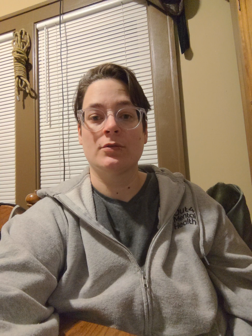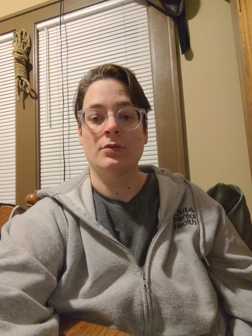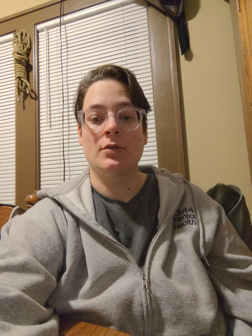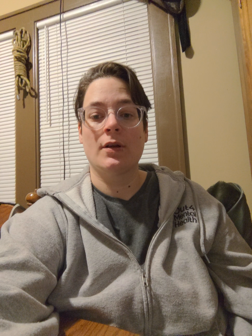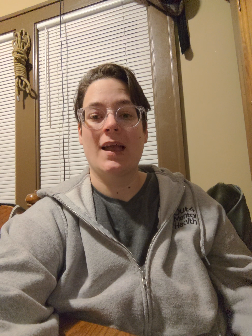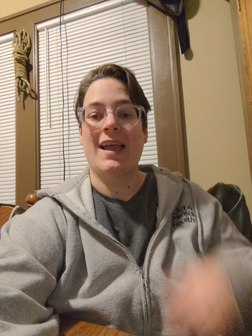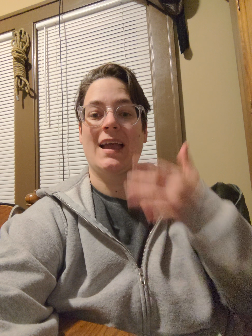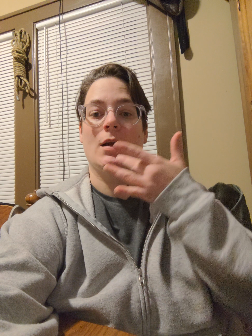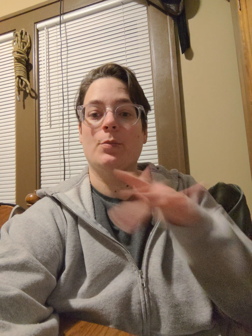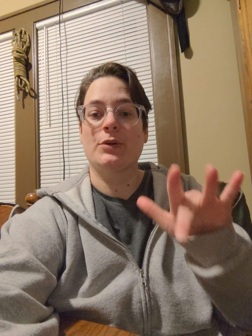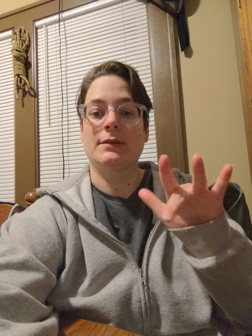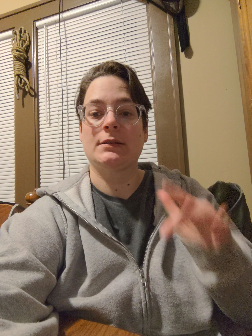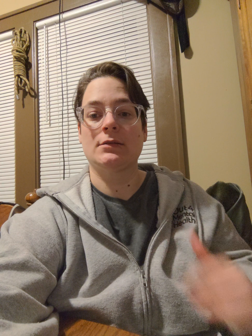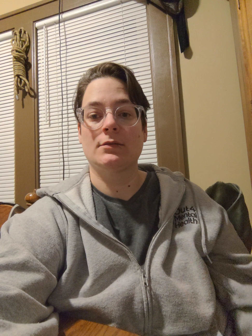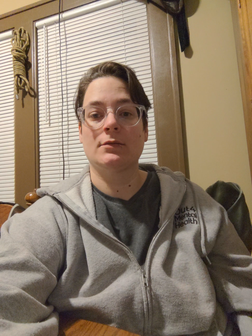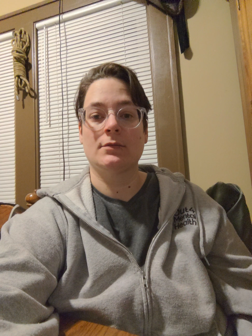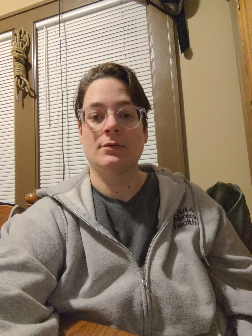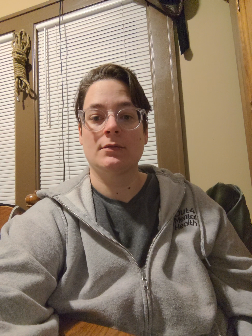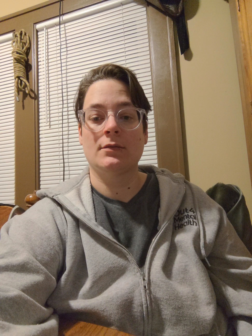empty